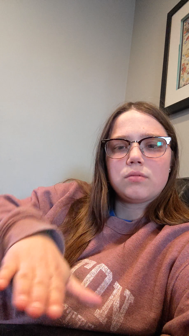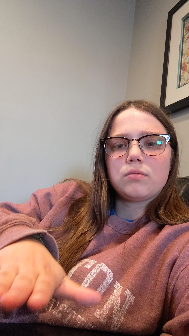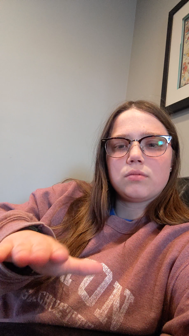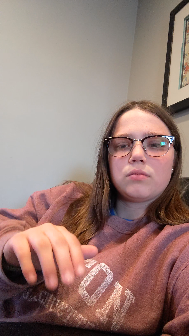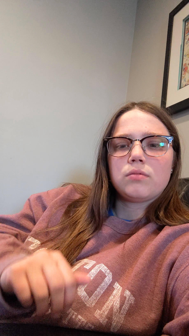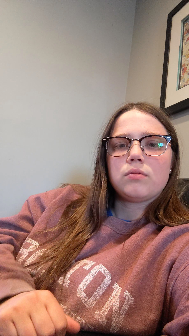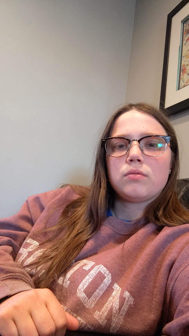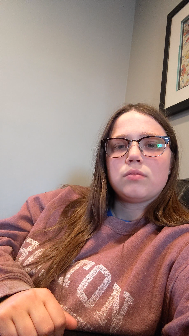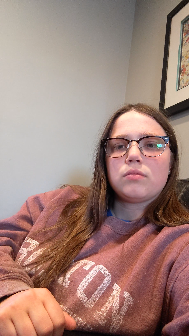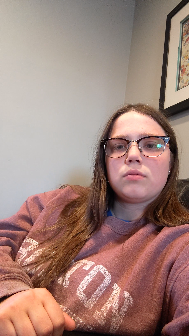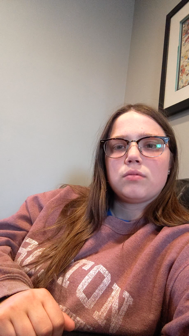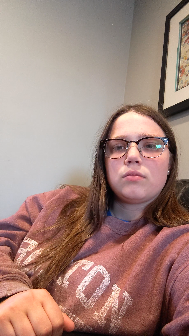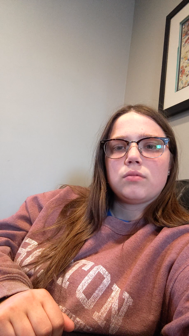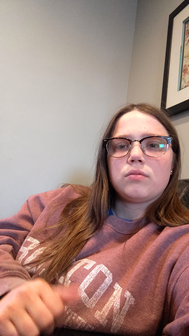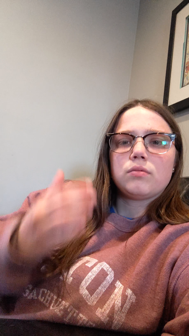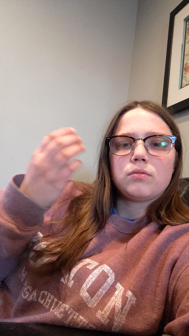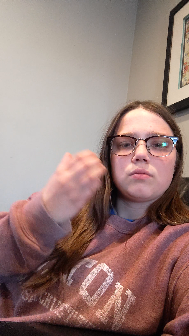shake